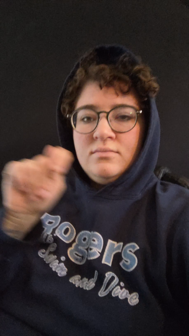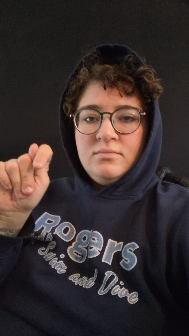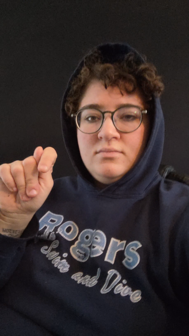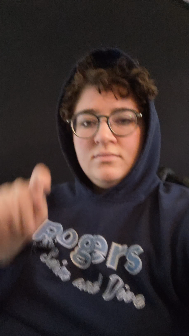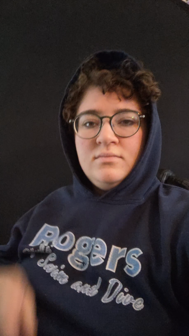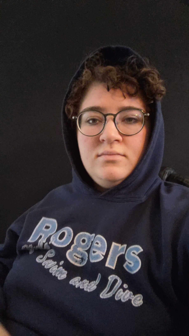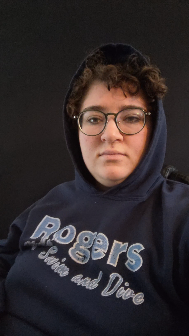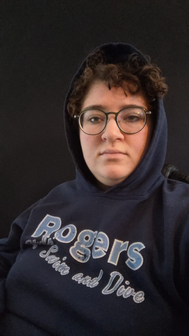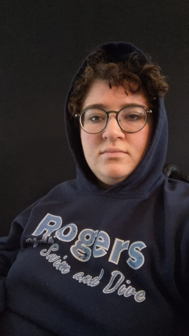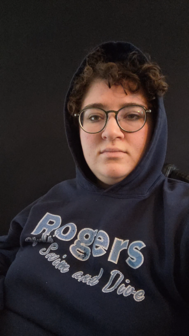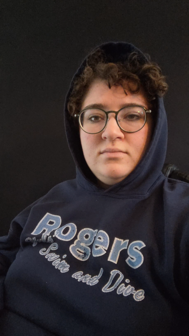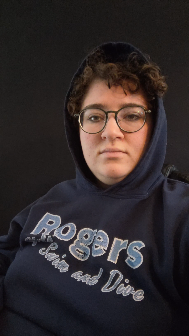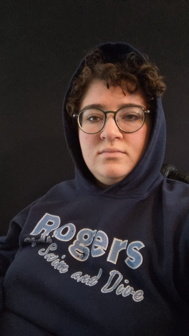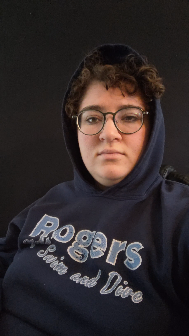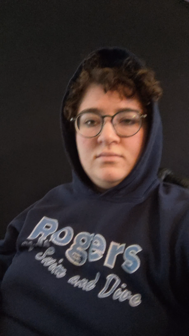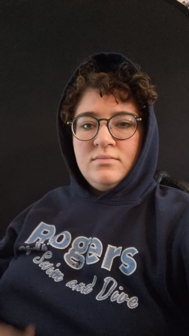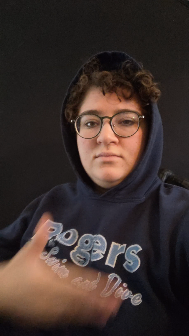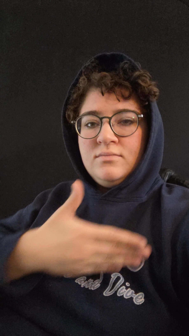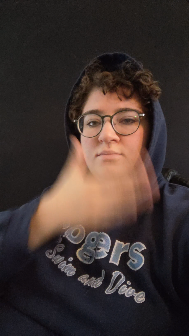all gone